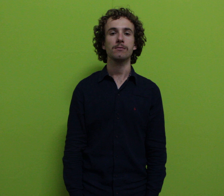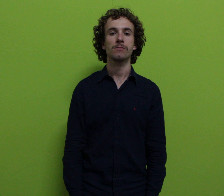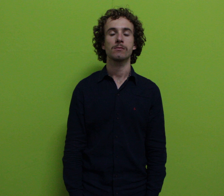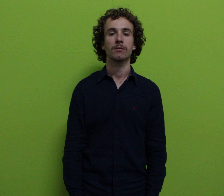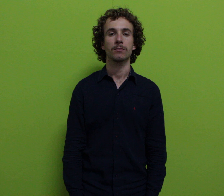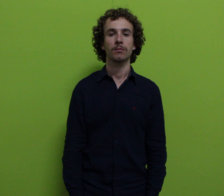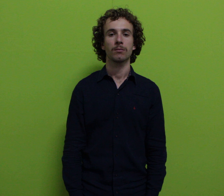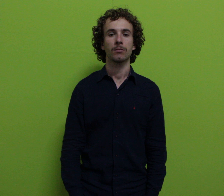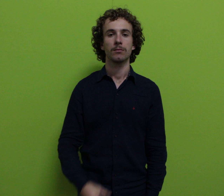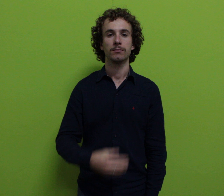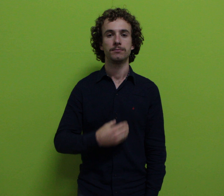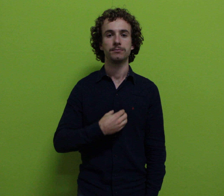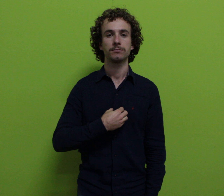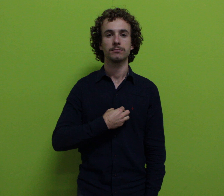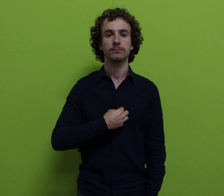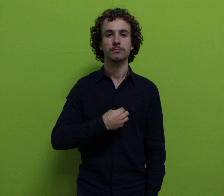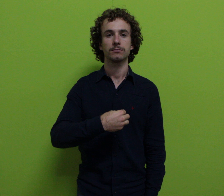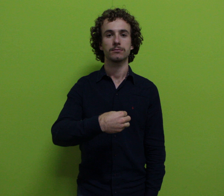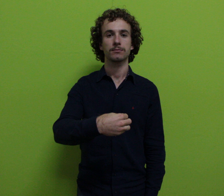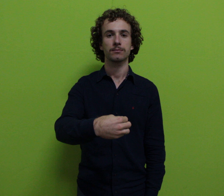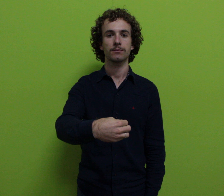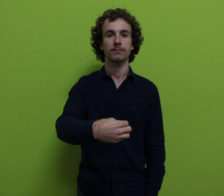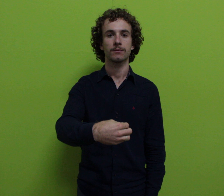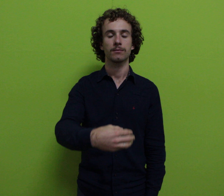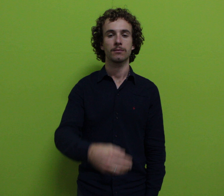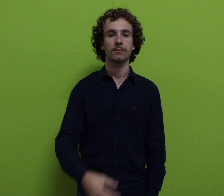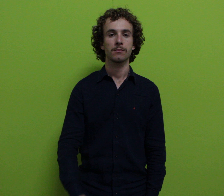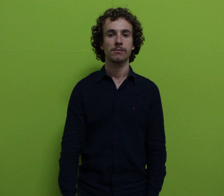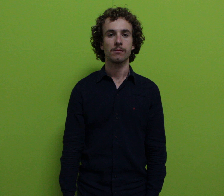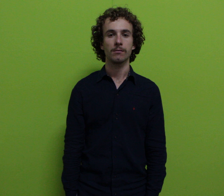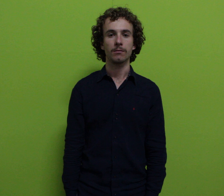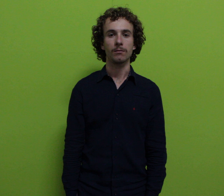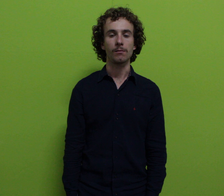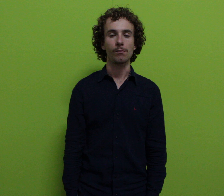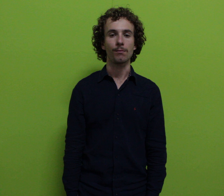filho